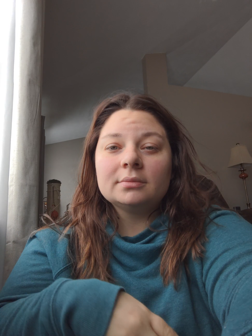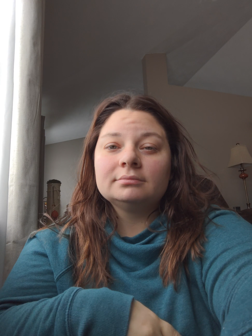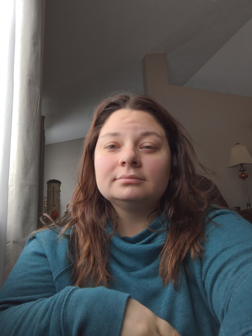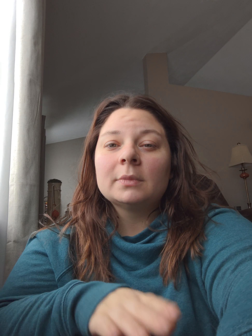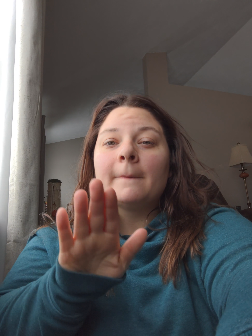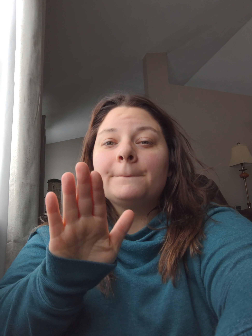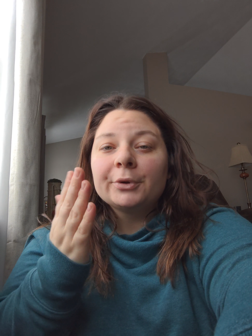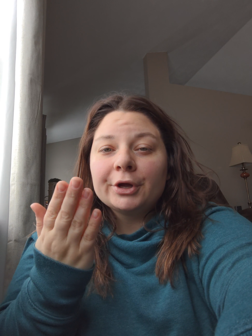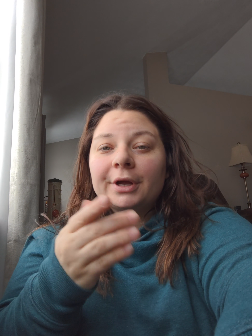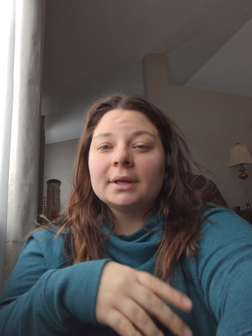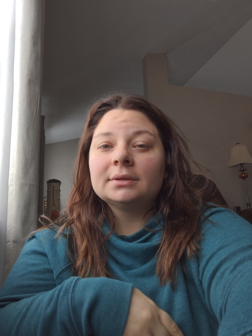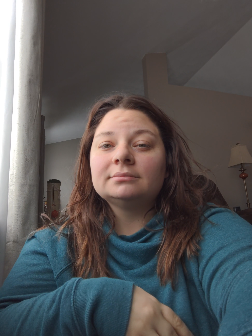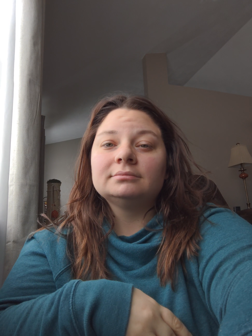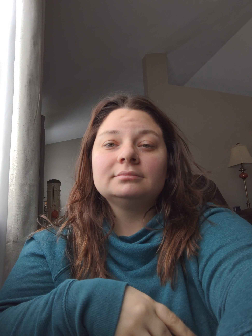book